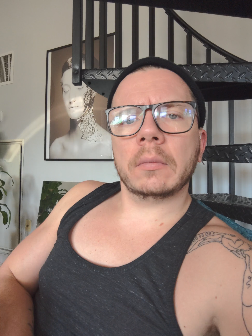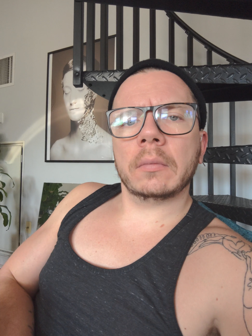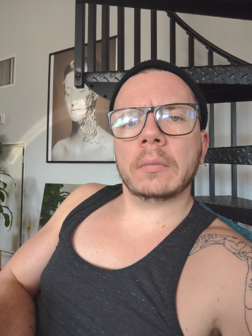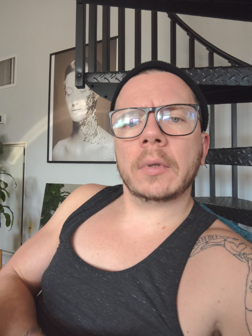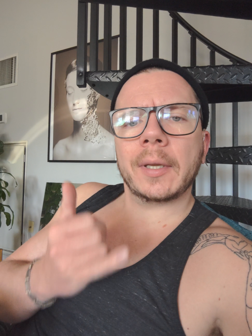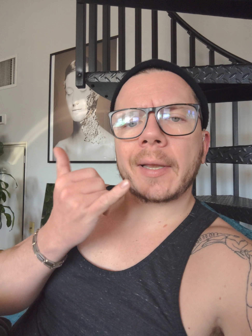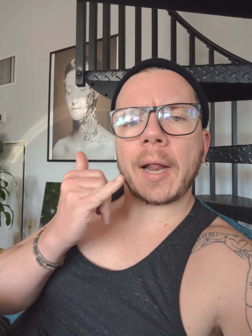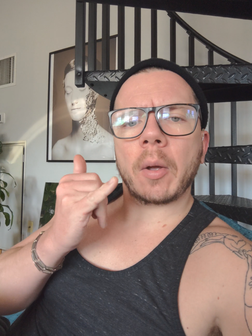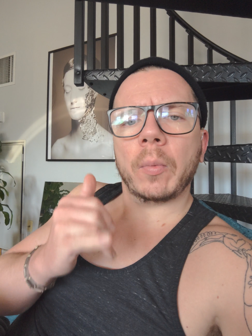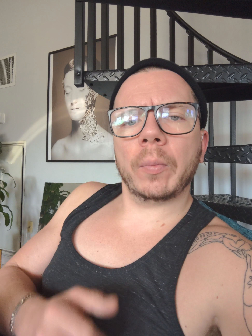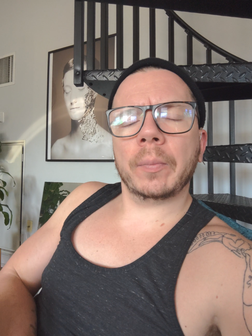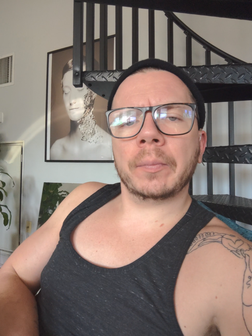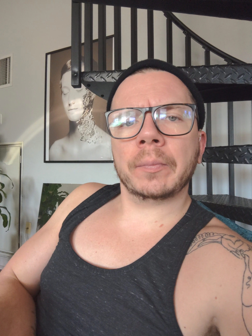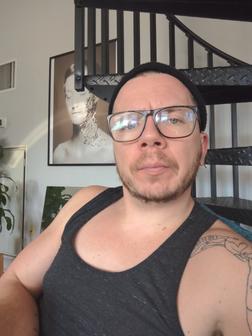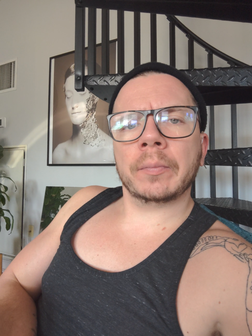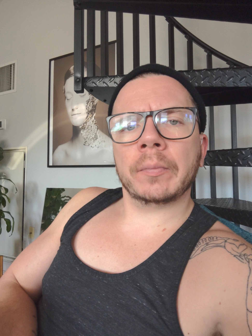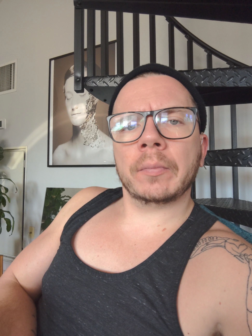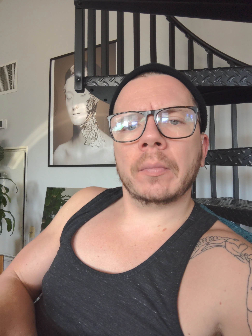yellow